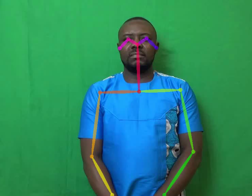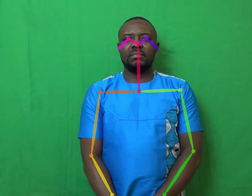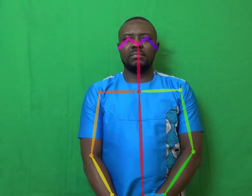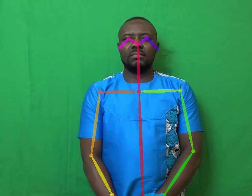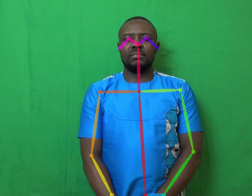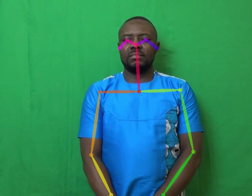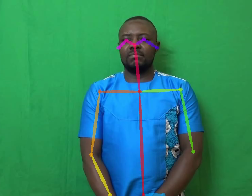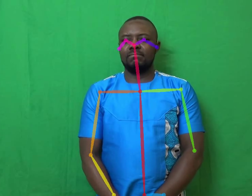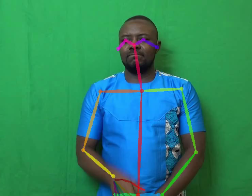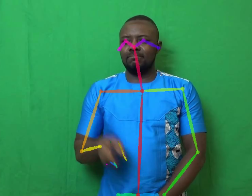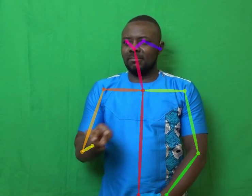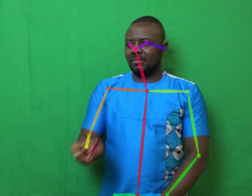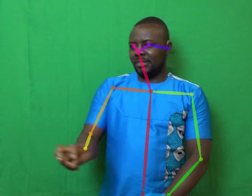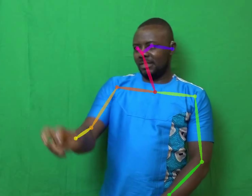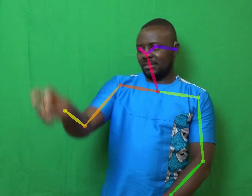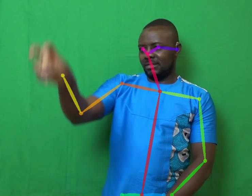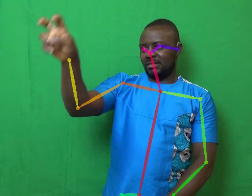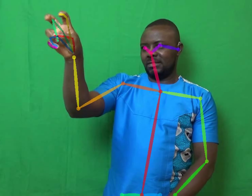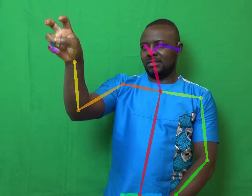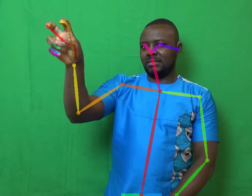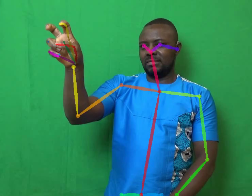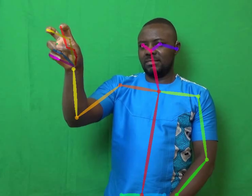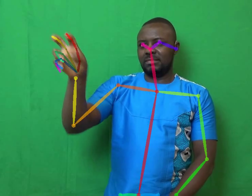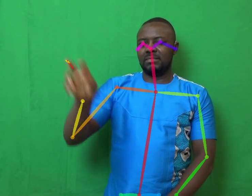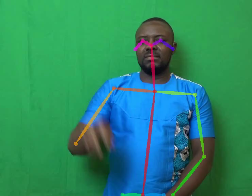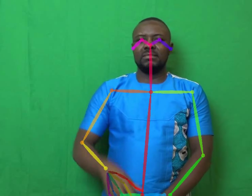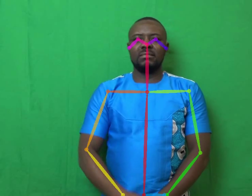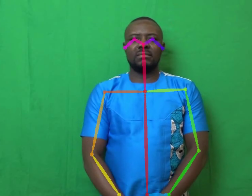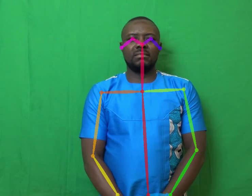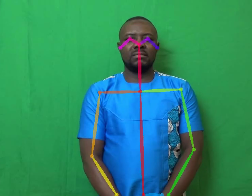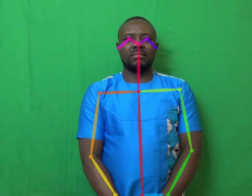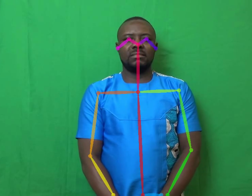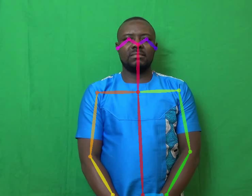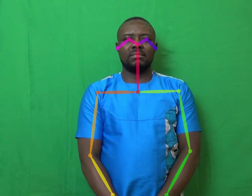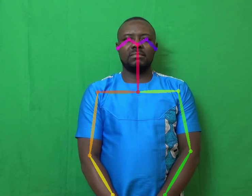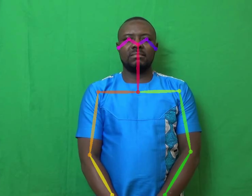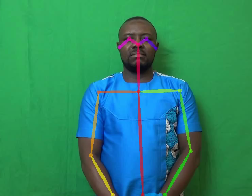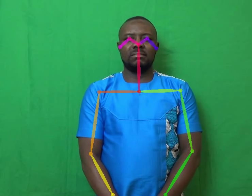travel